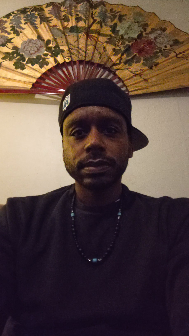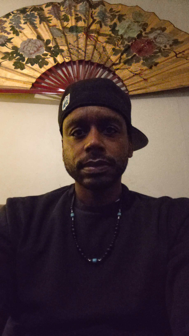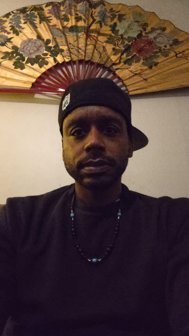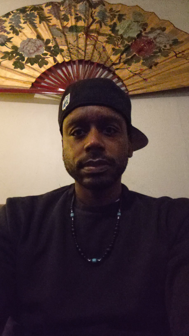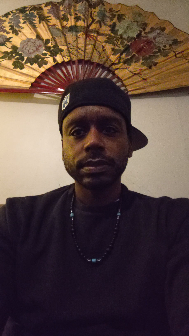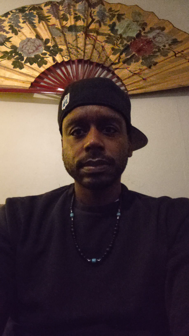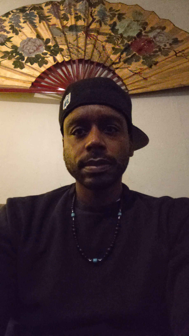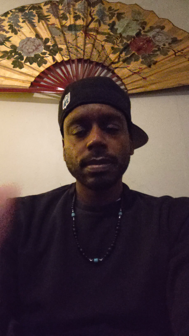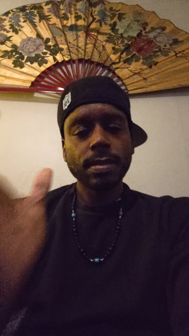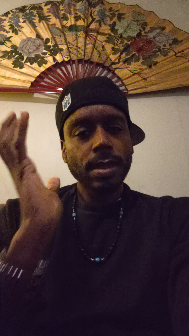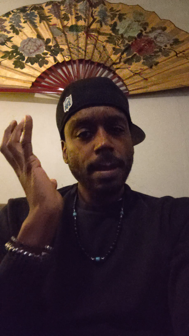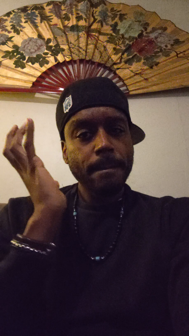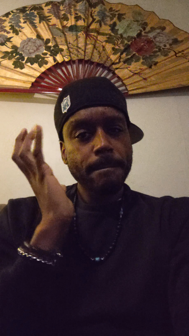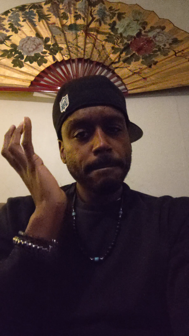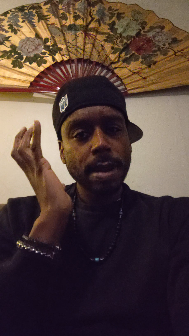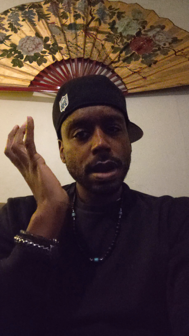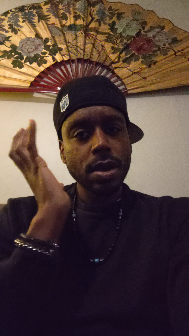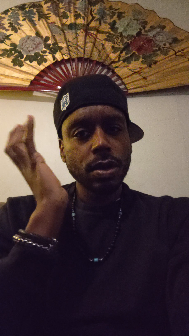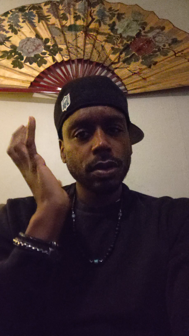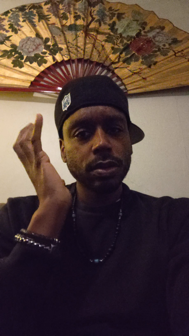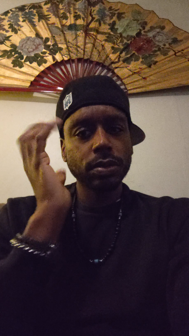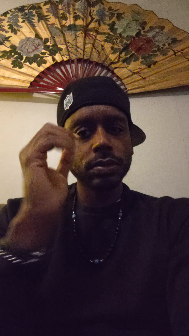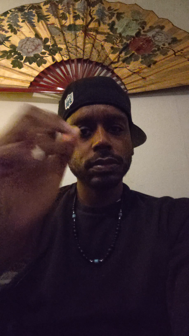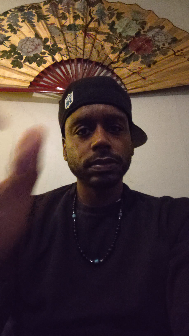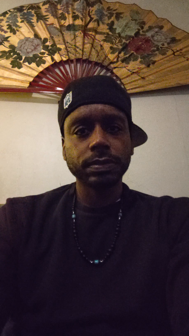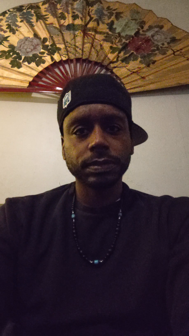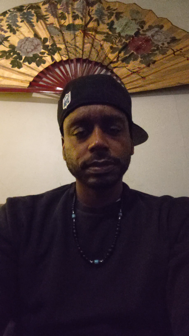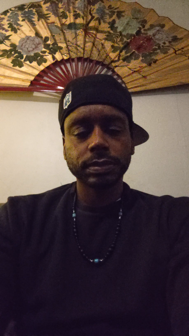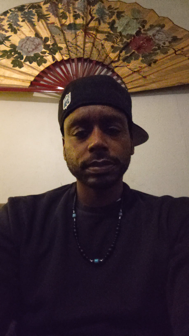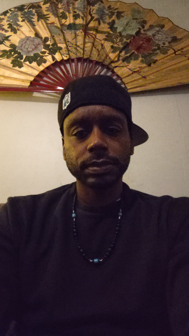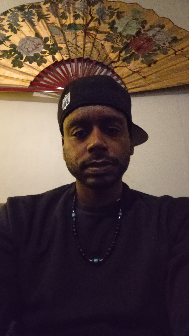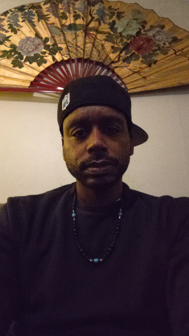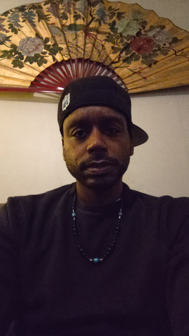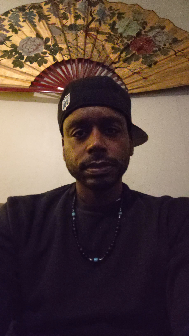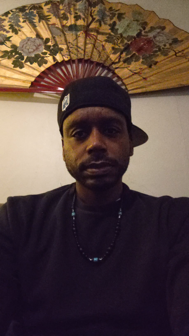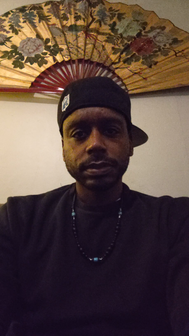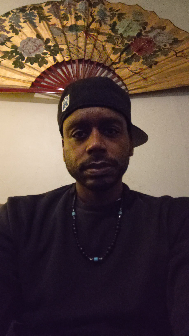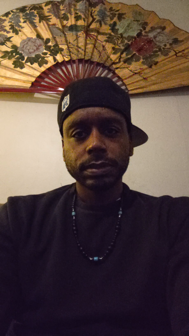pillow